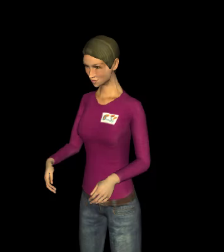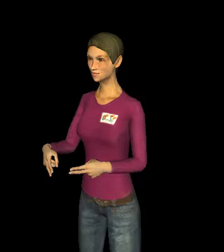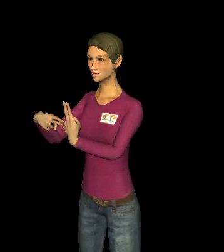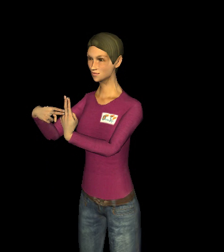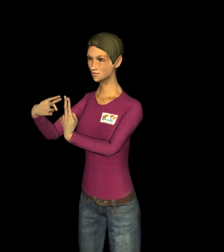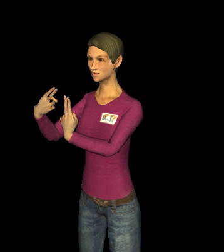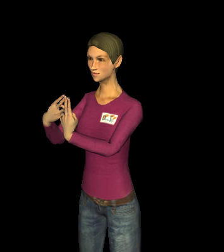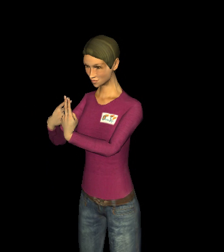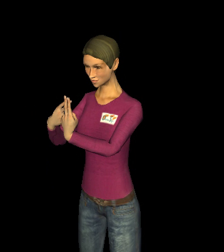يجيب